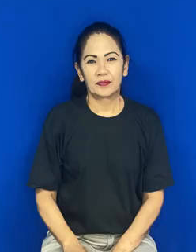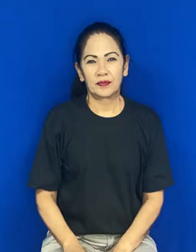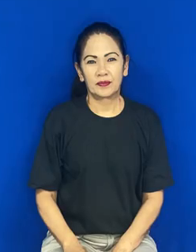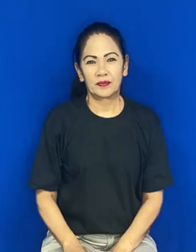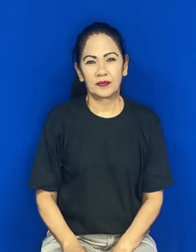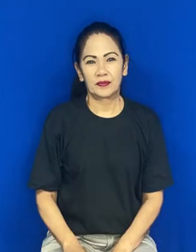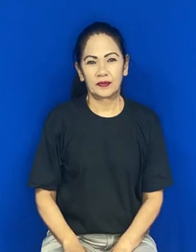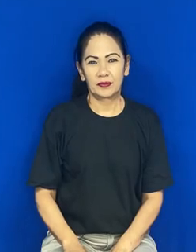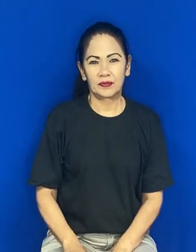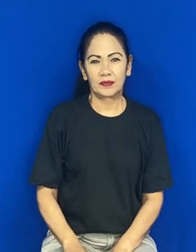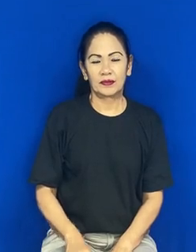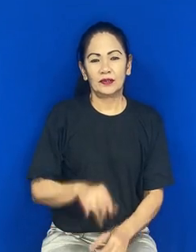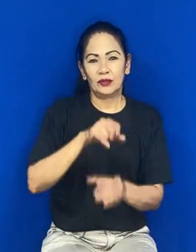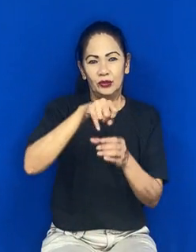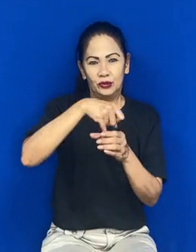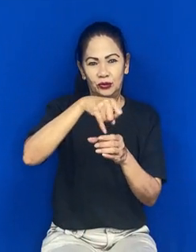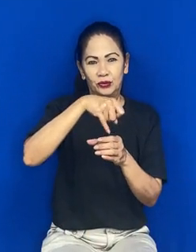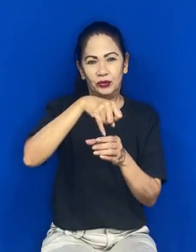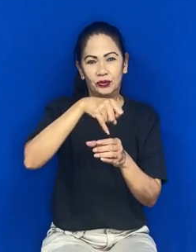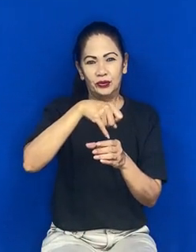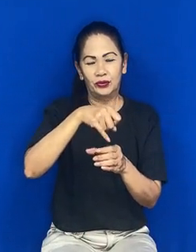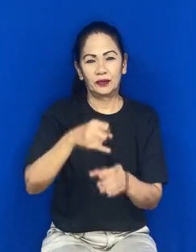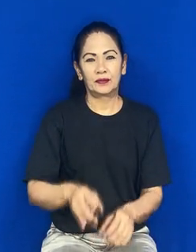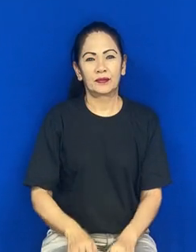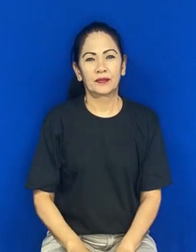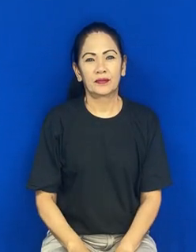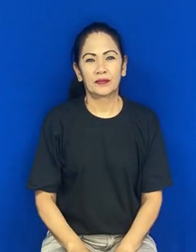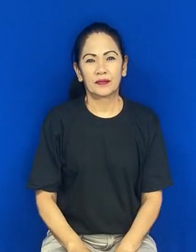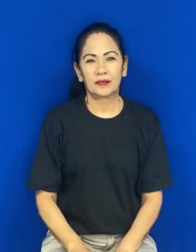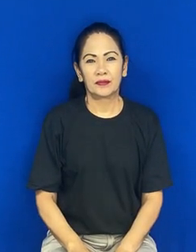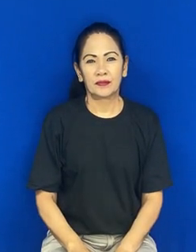juice